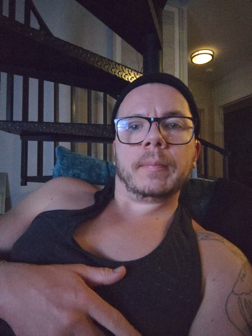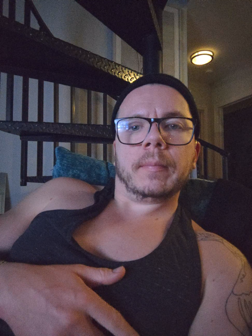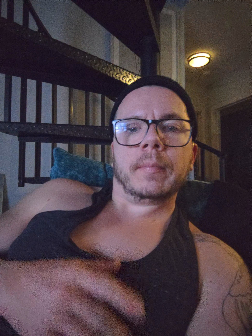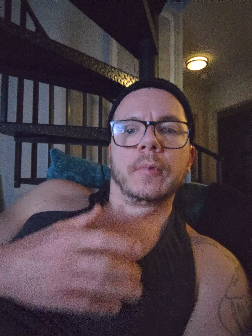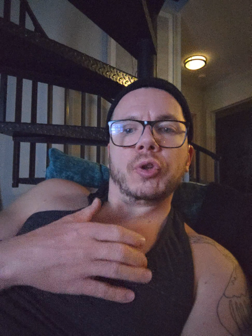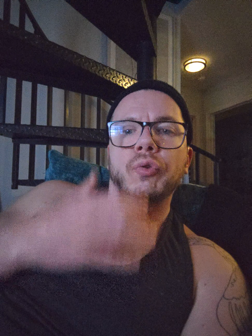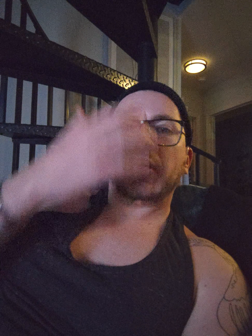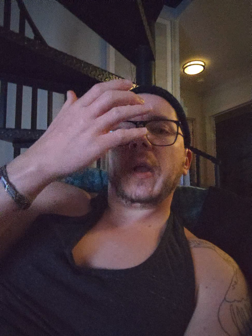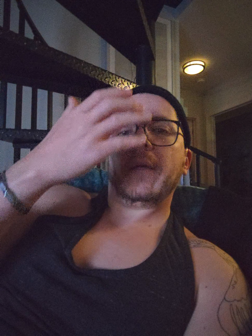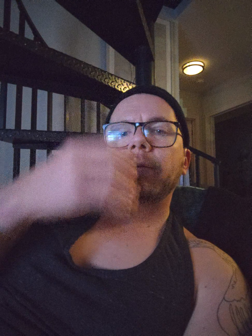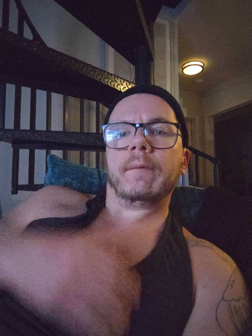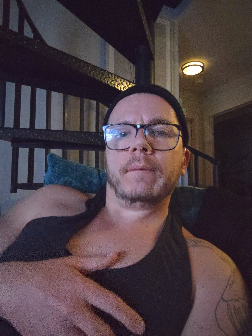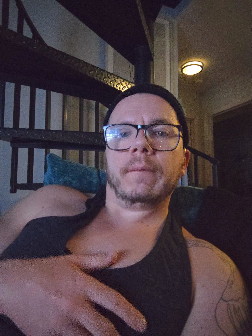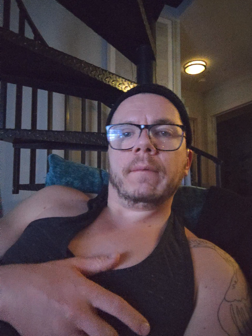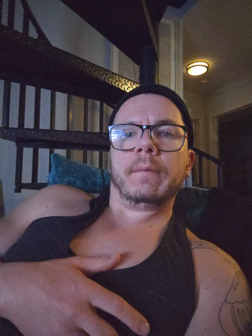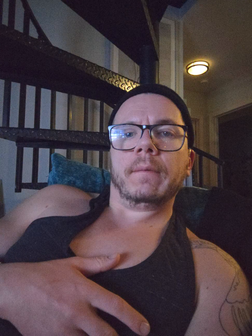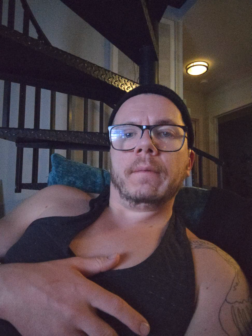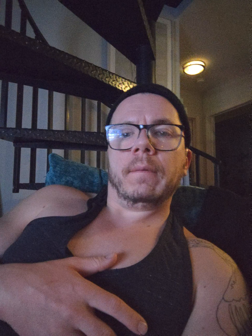giraffe